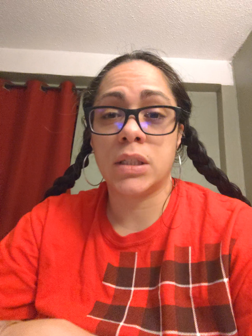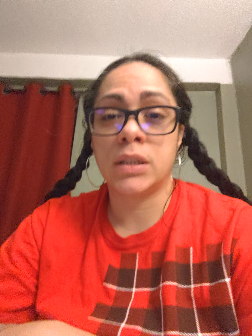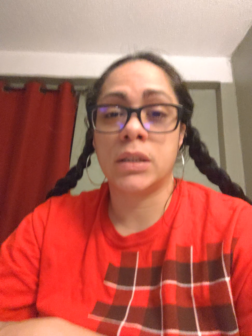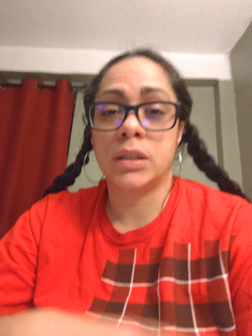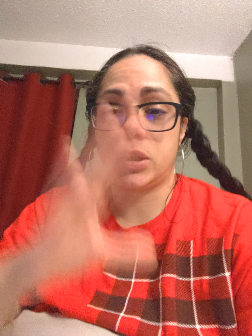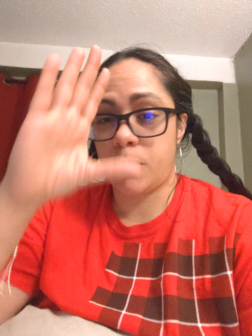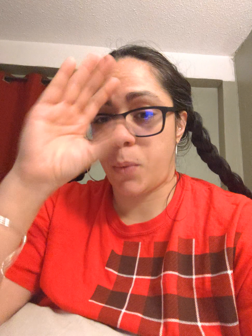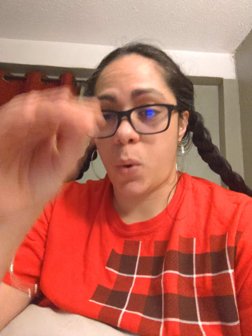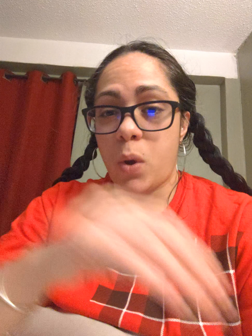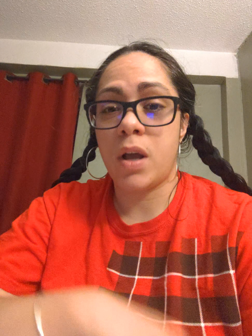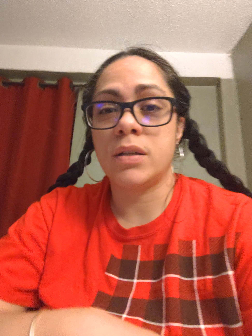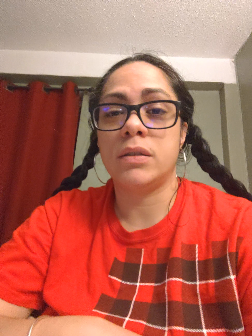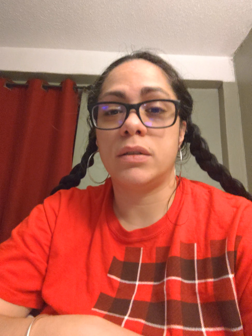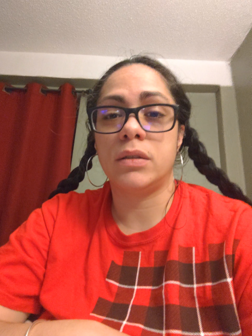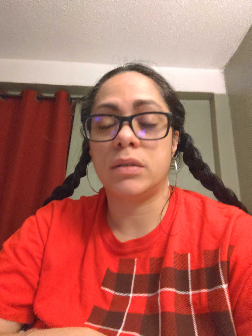boy